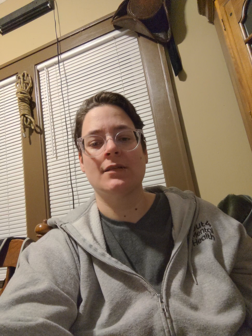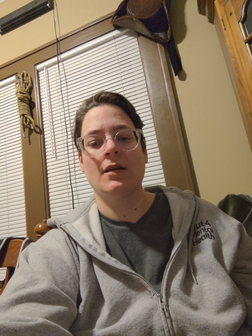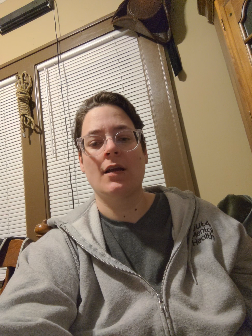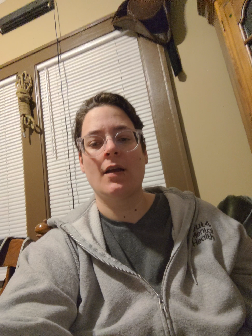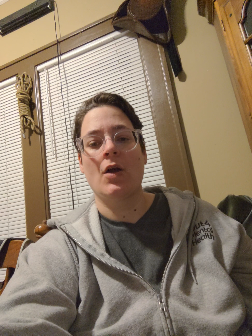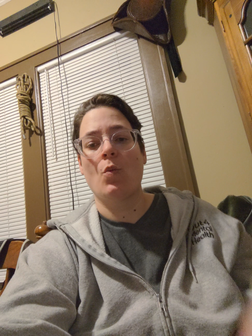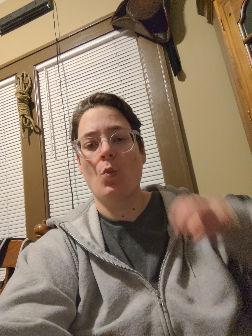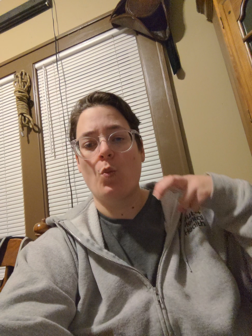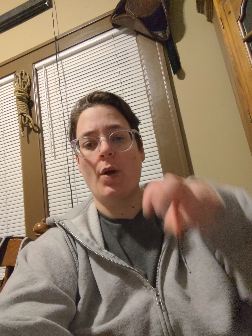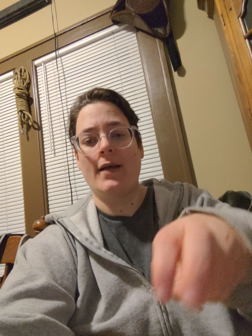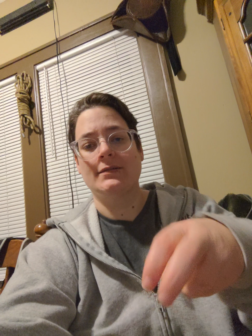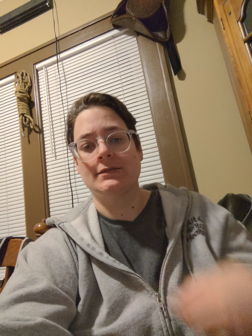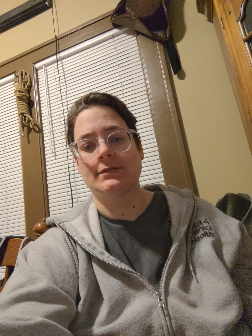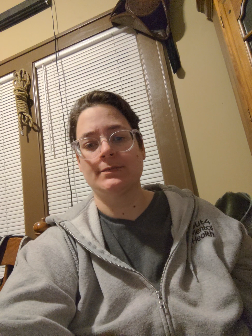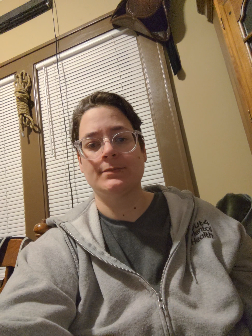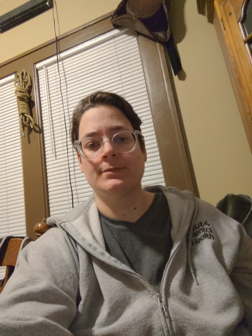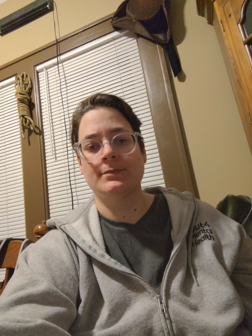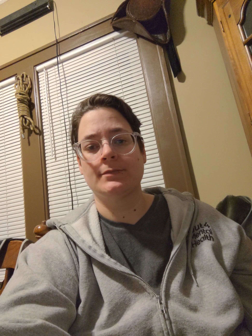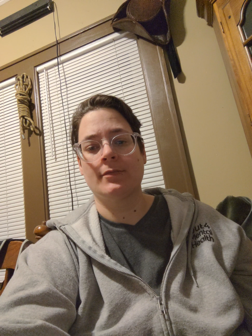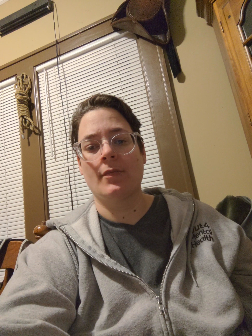ride